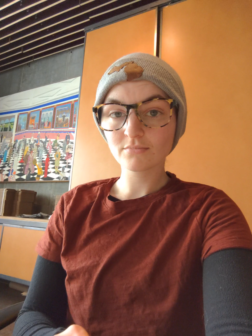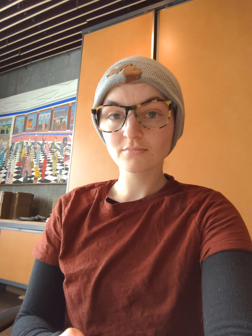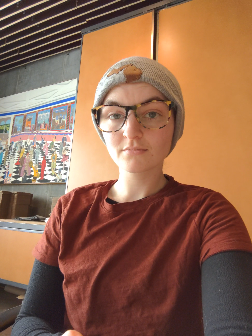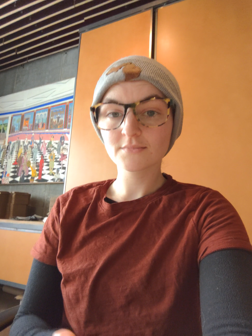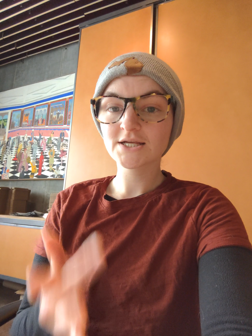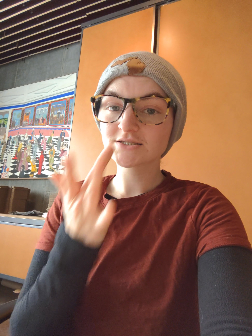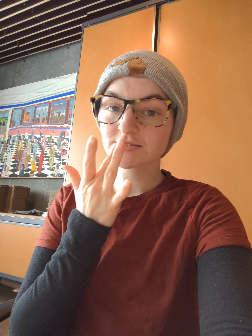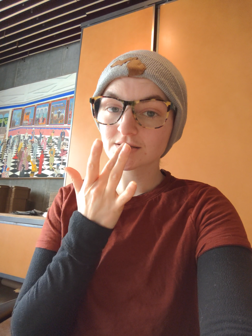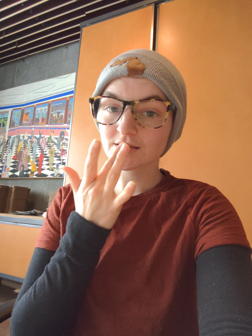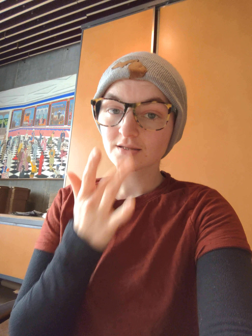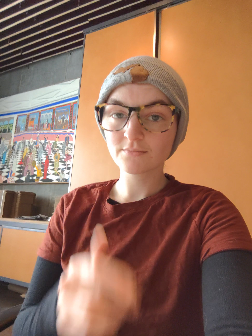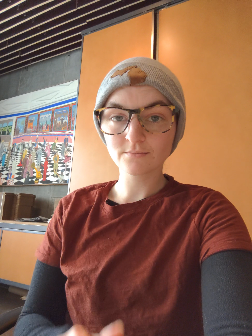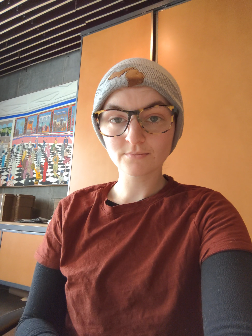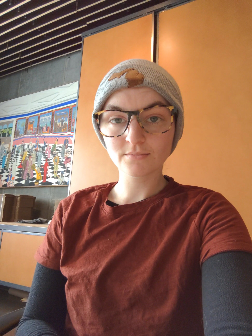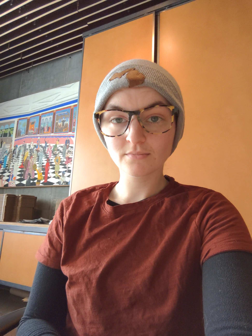taste